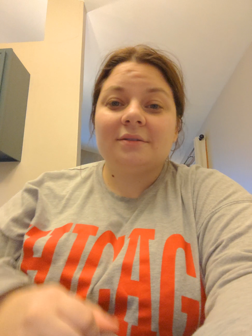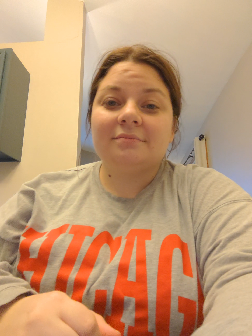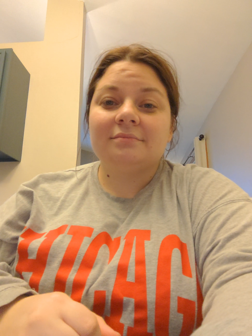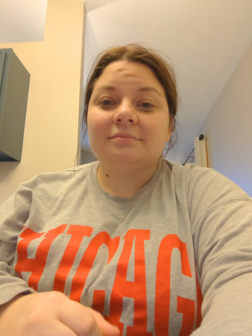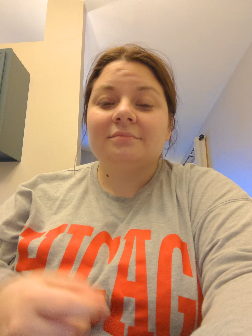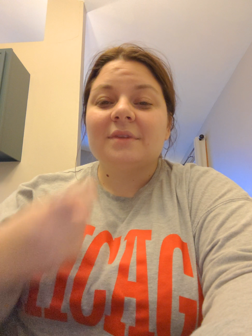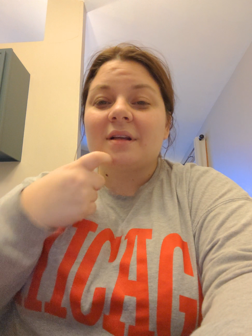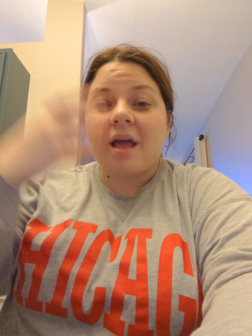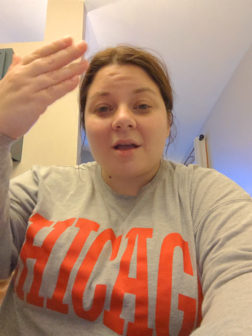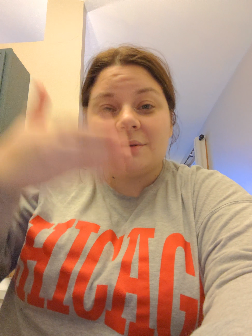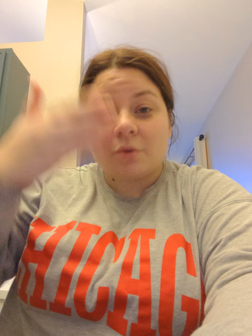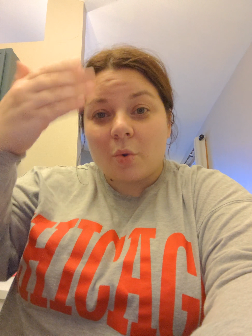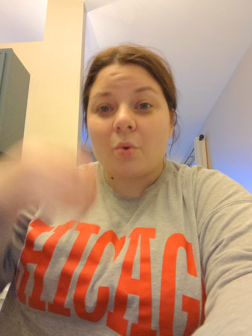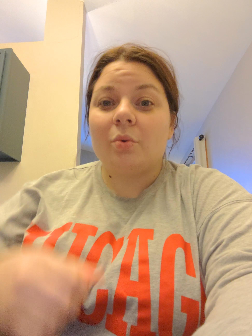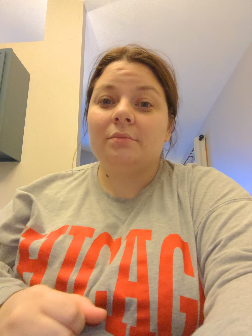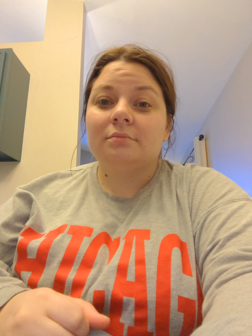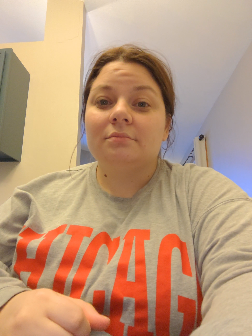window